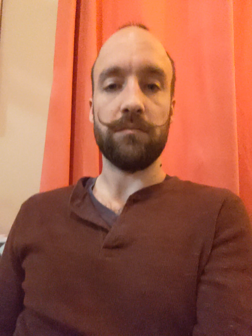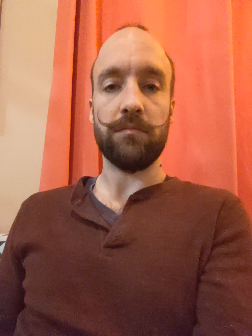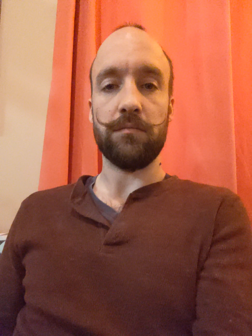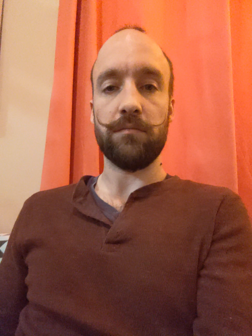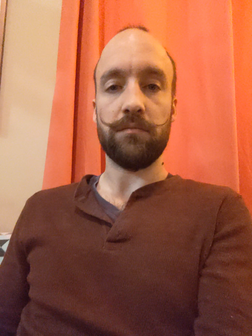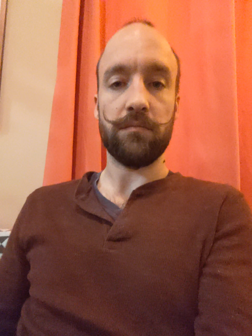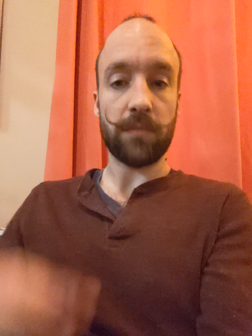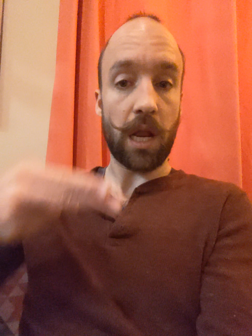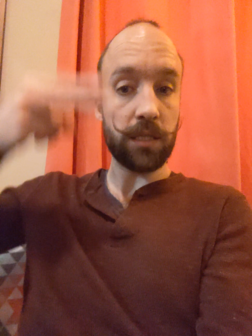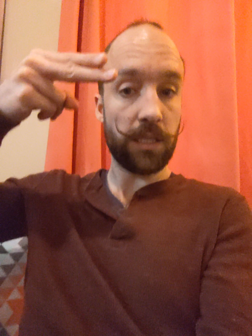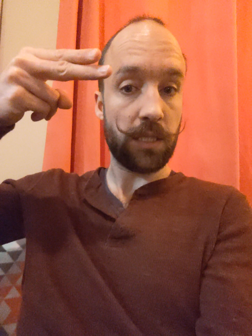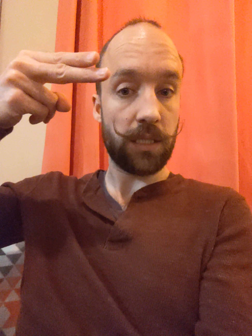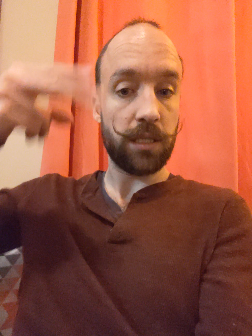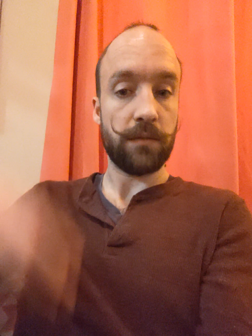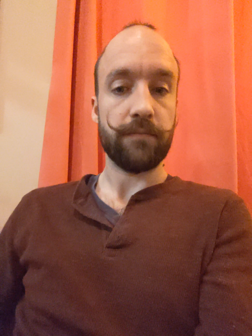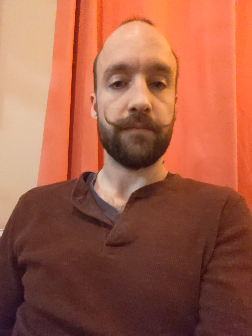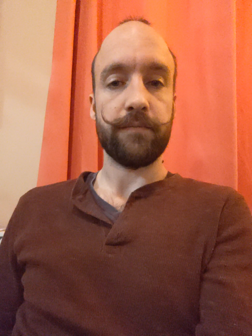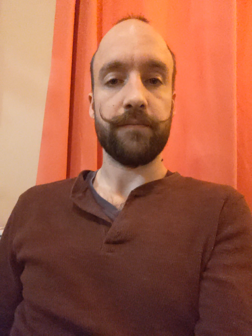high